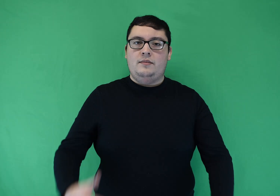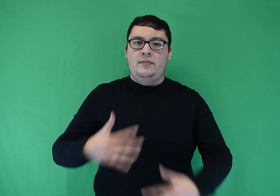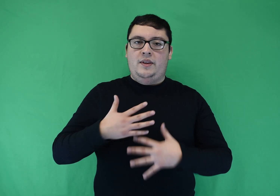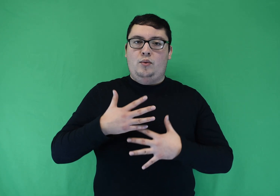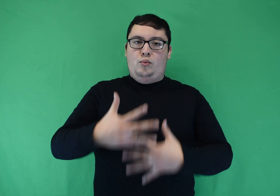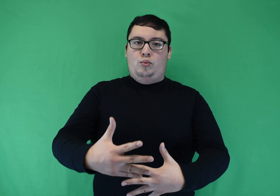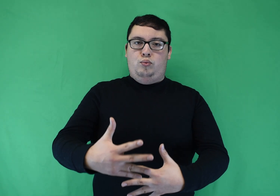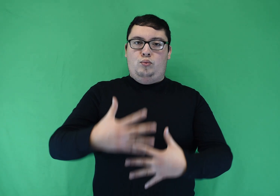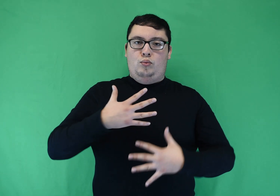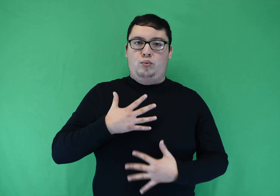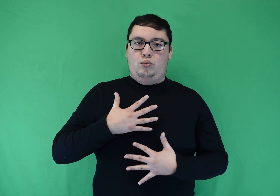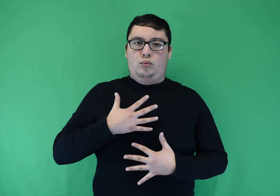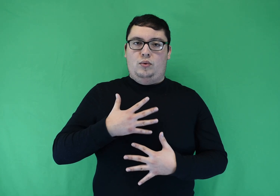respirar